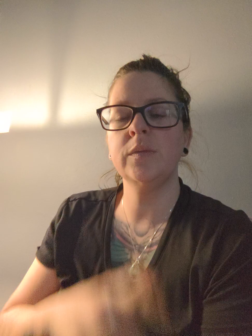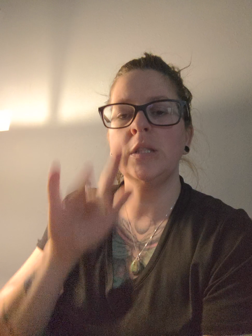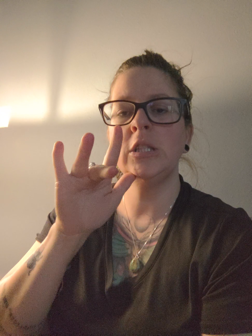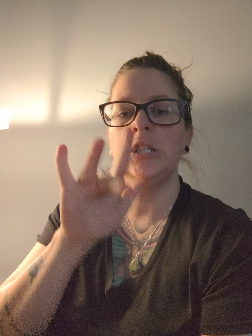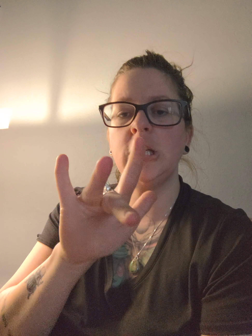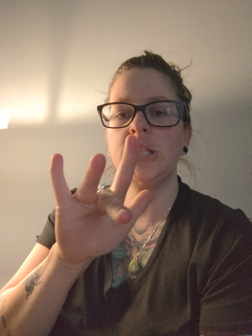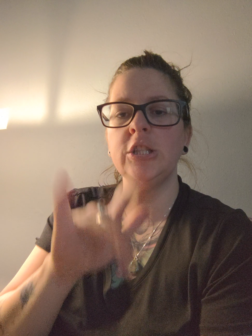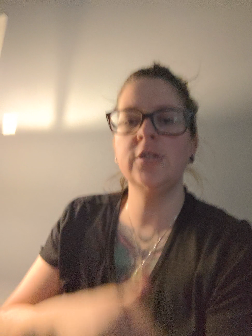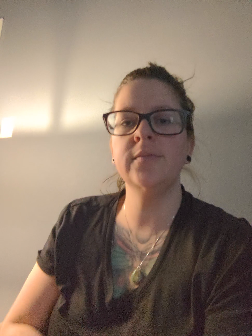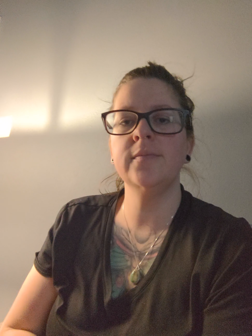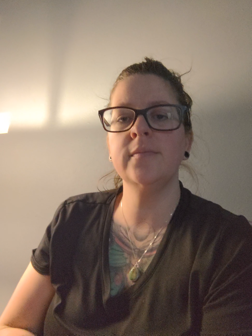touch